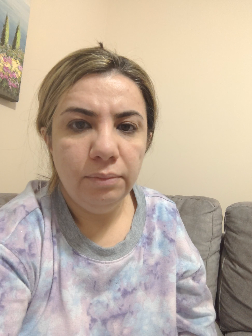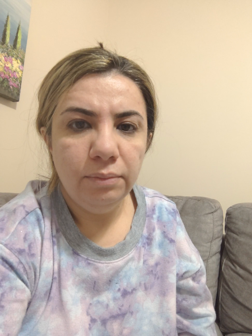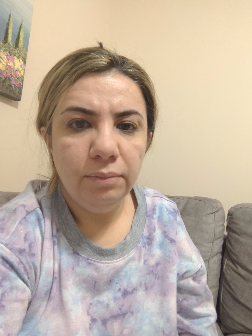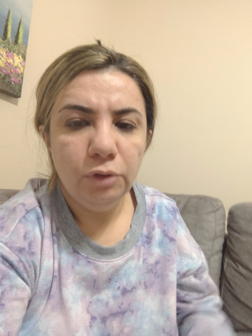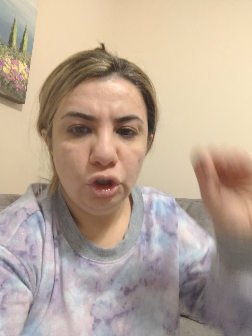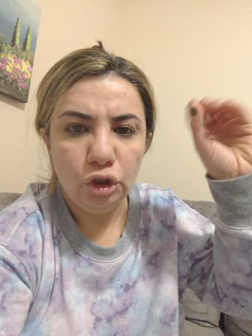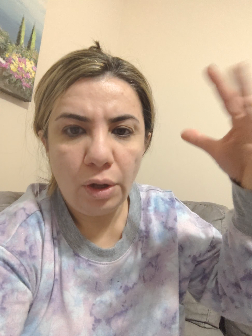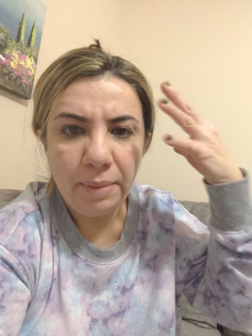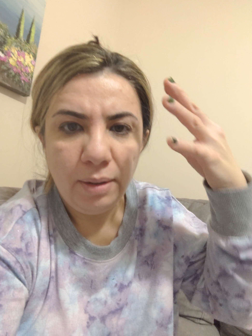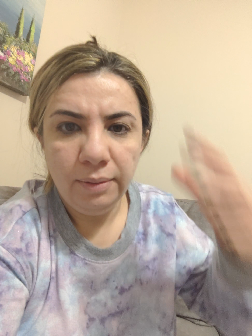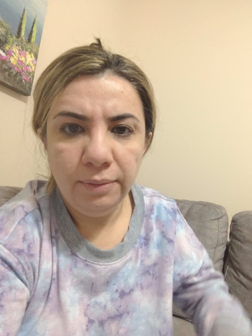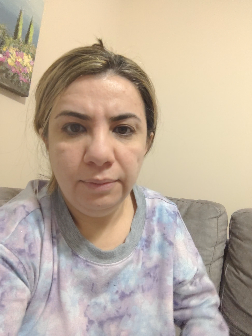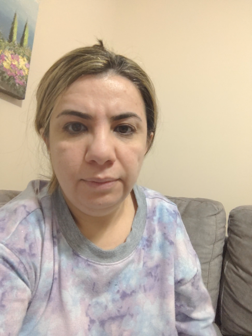sun